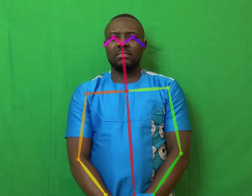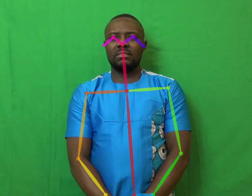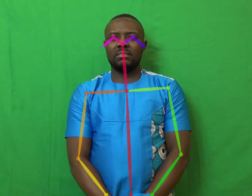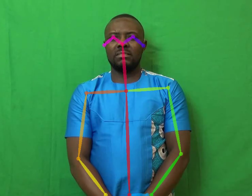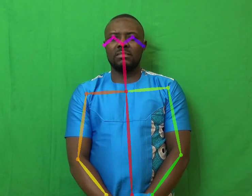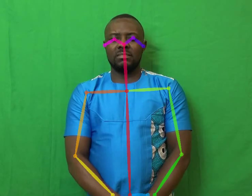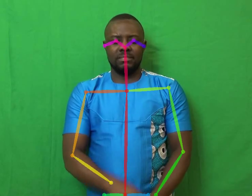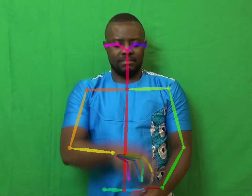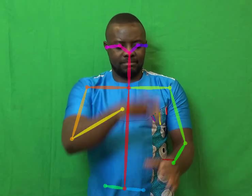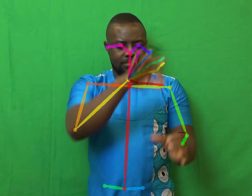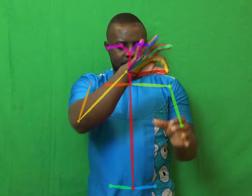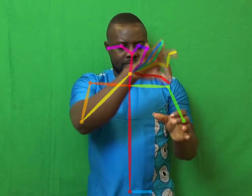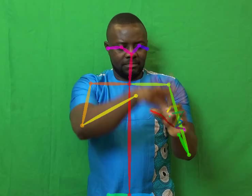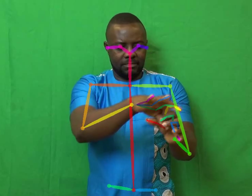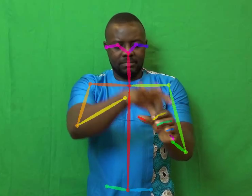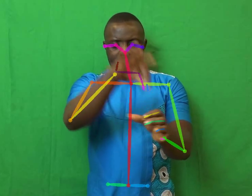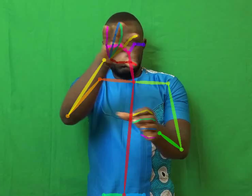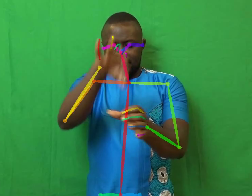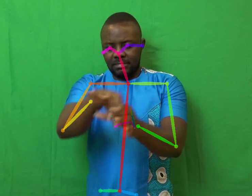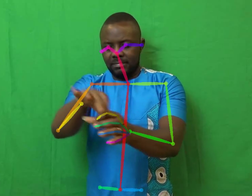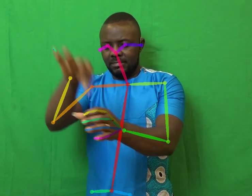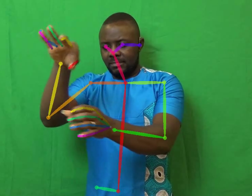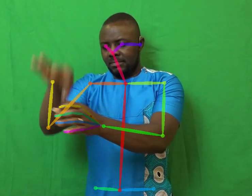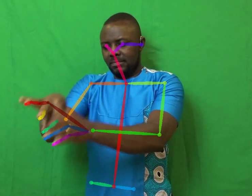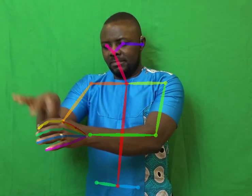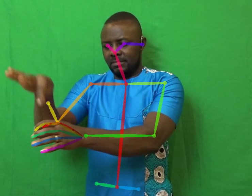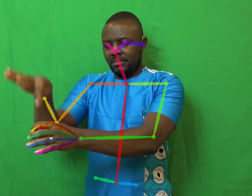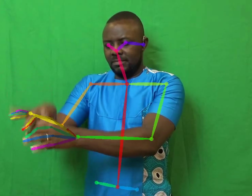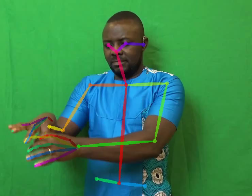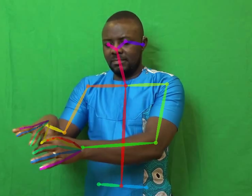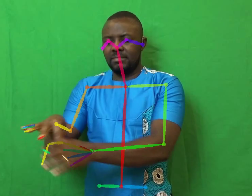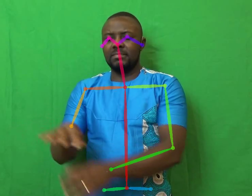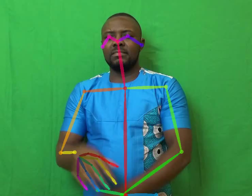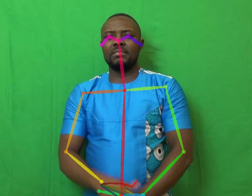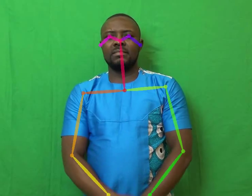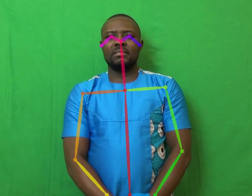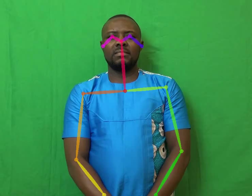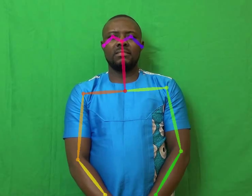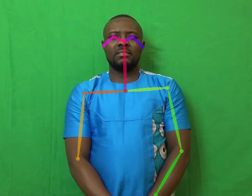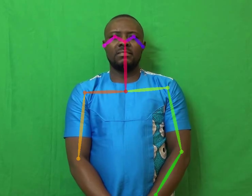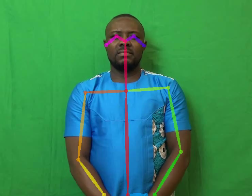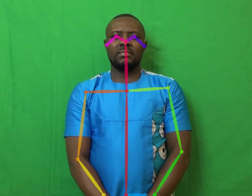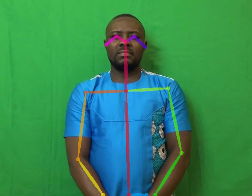plant or sow